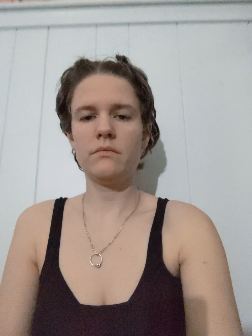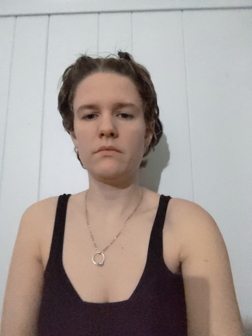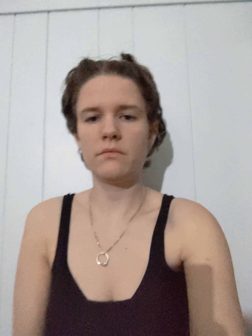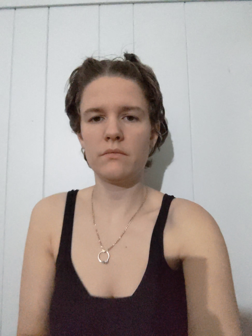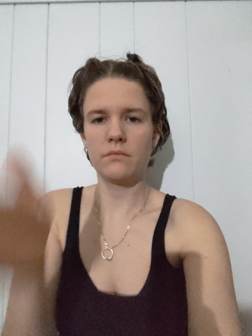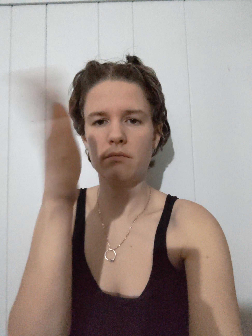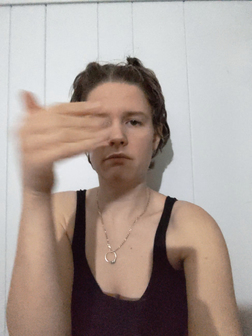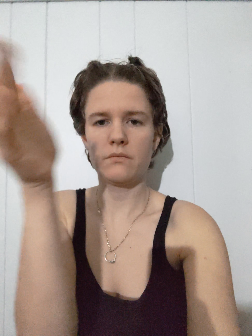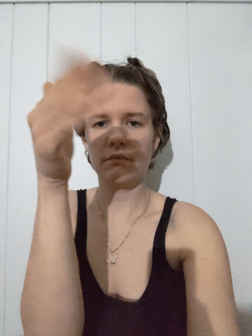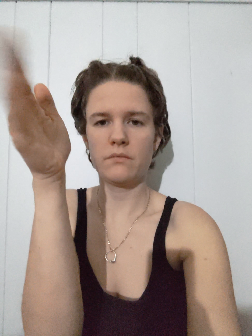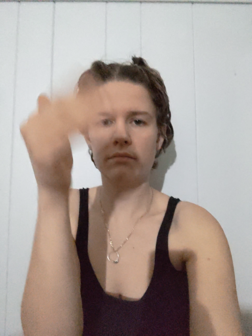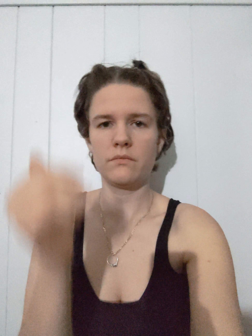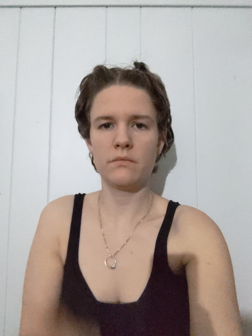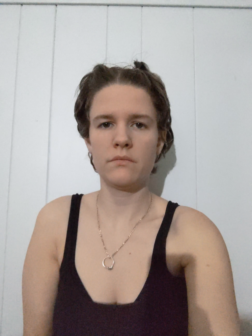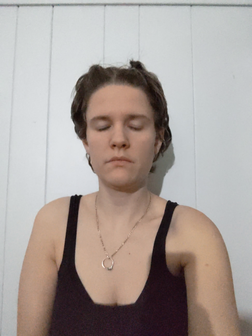flag